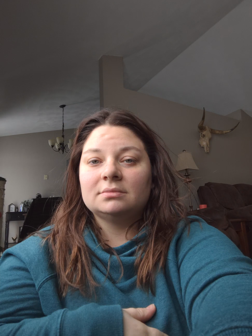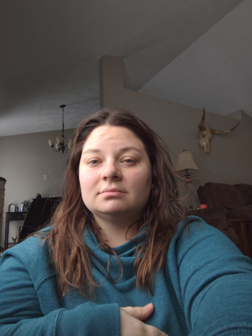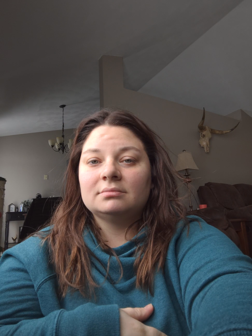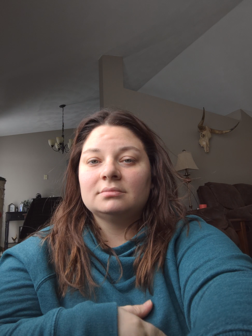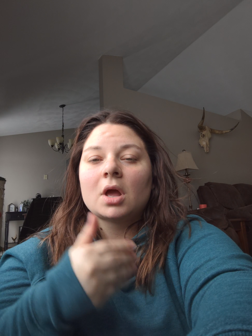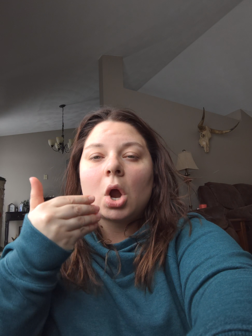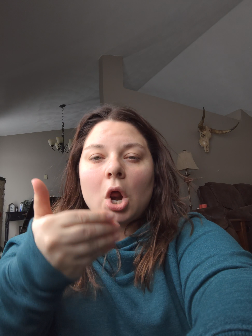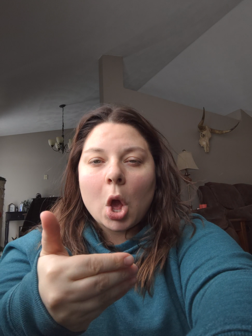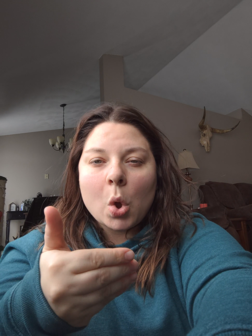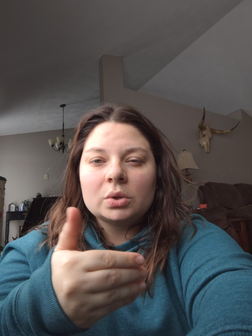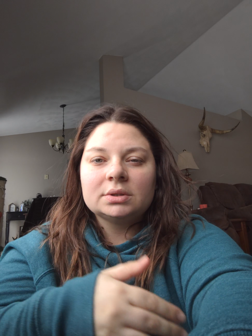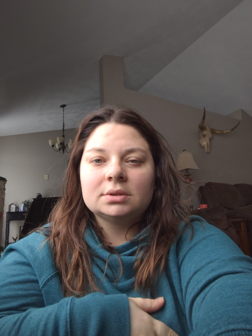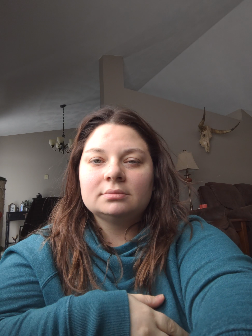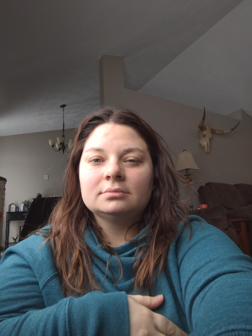close